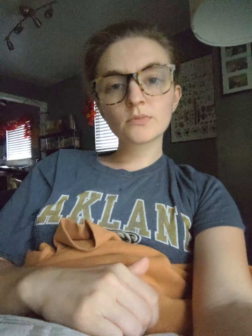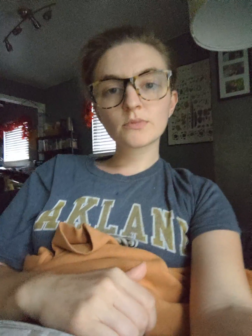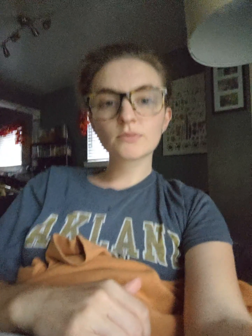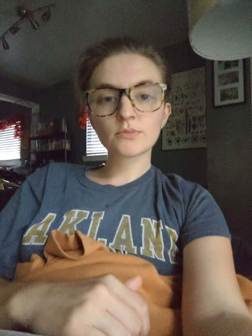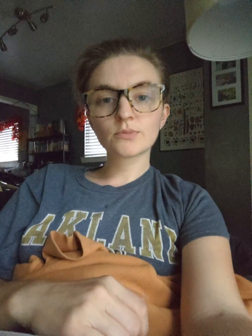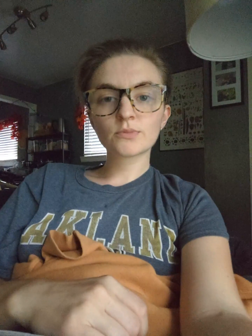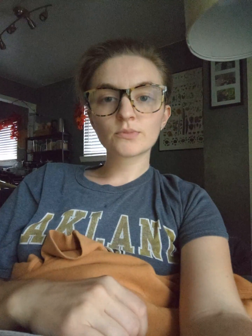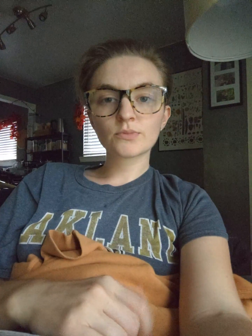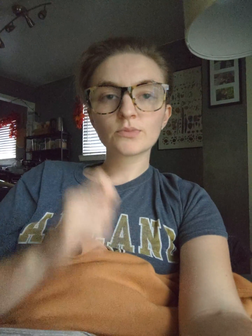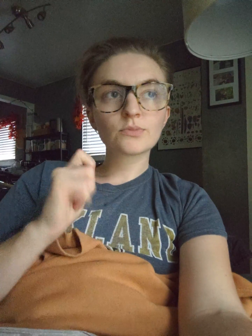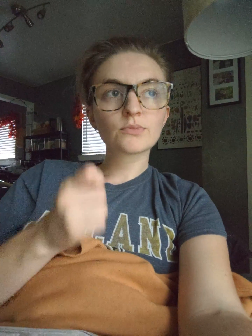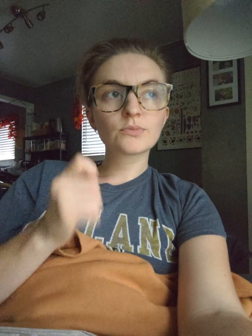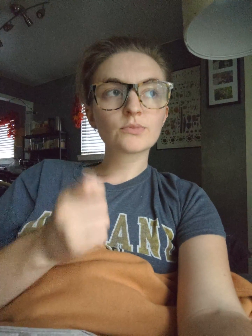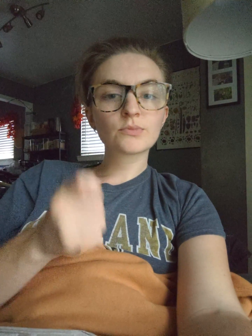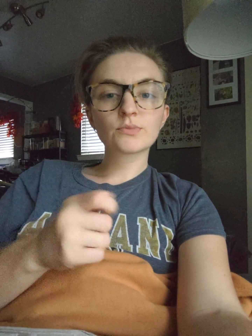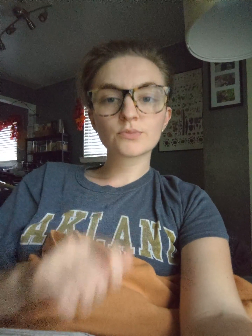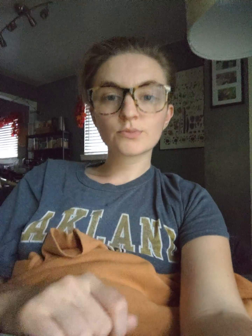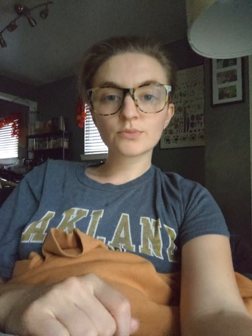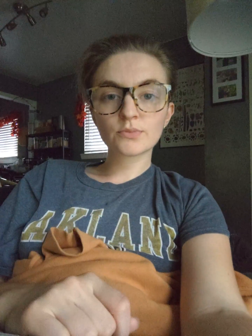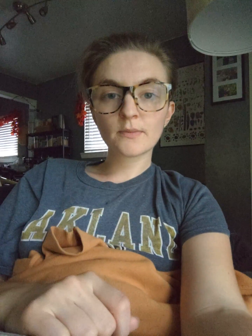cart